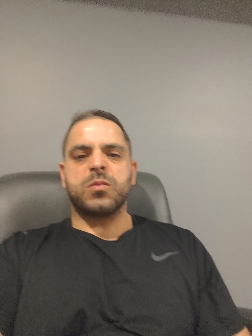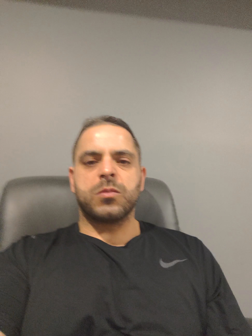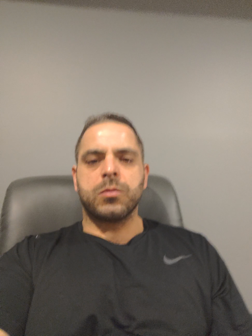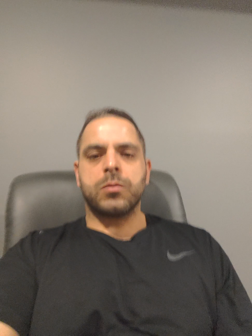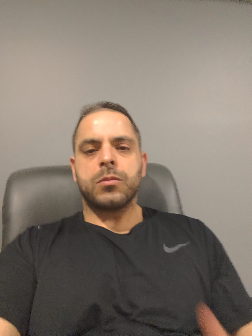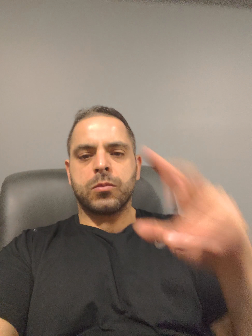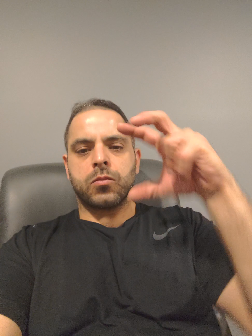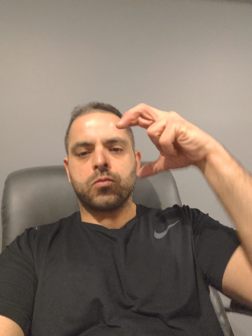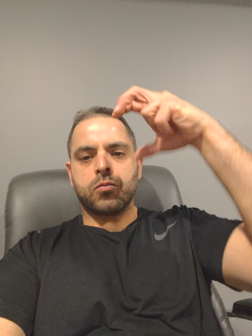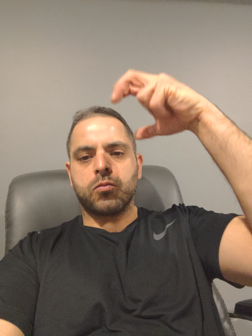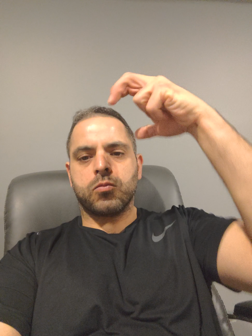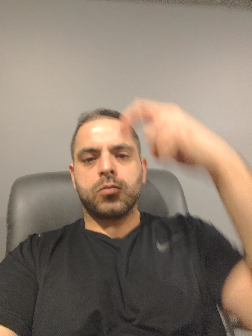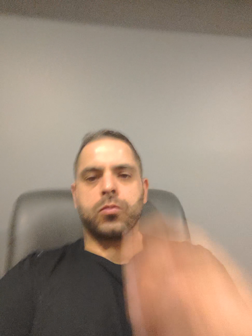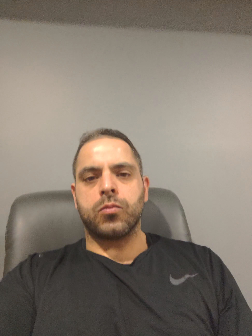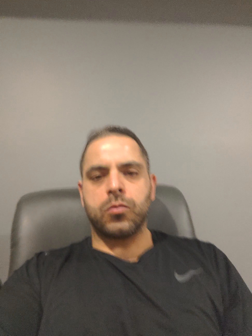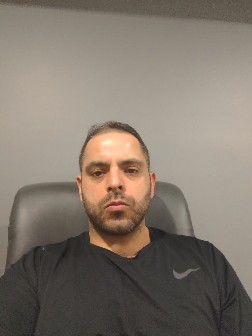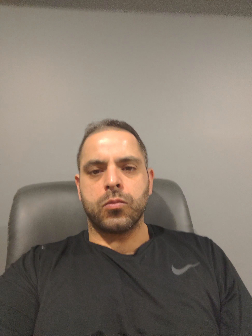helicopter